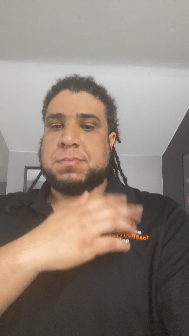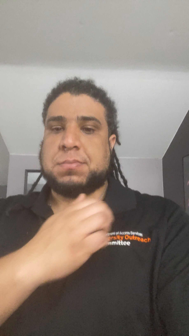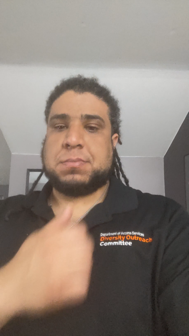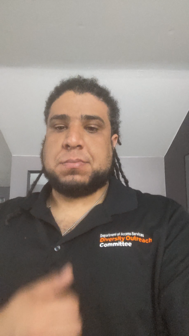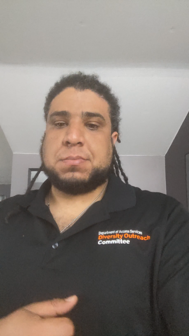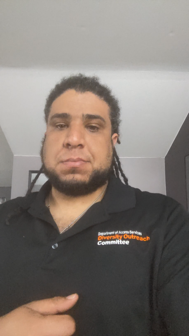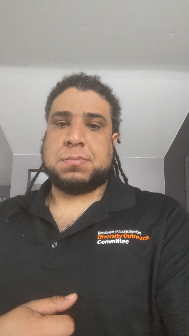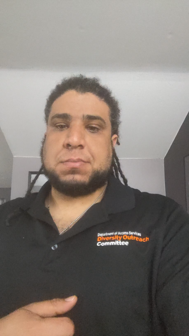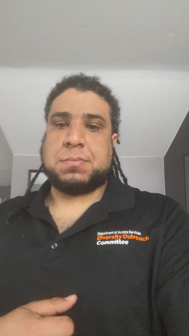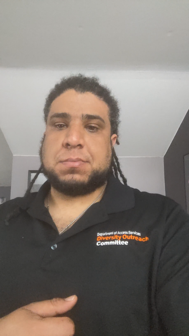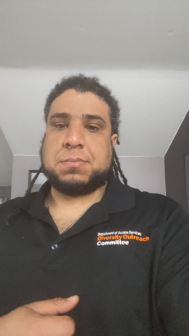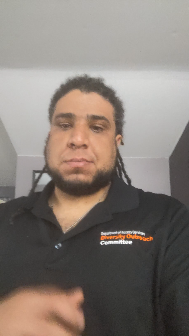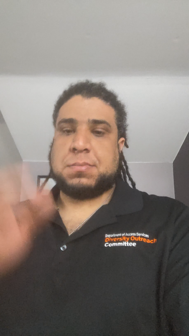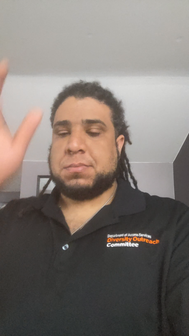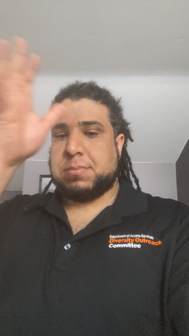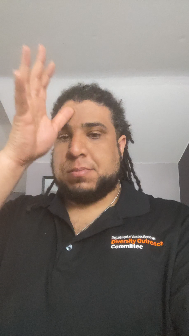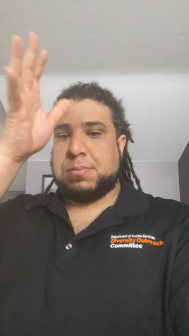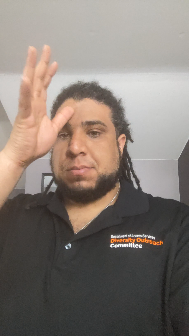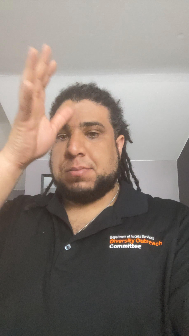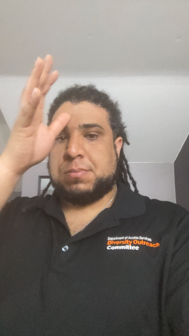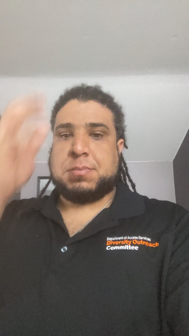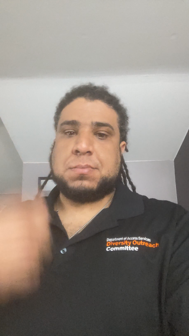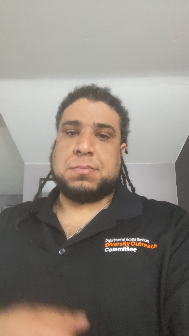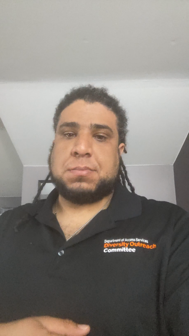daddy